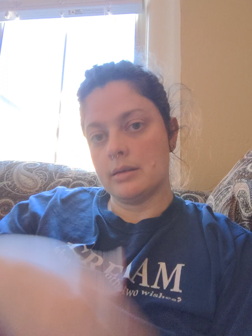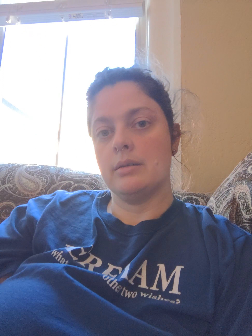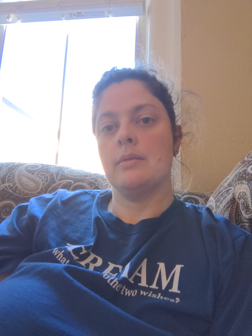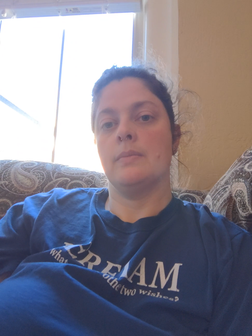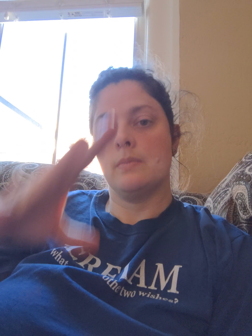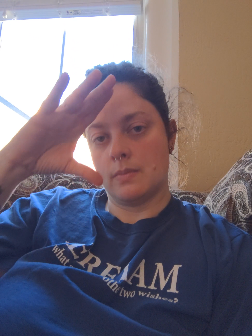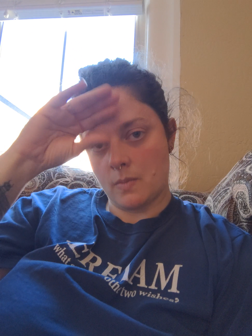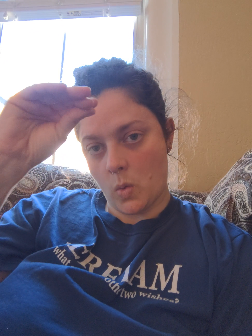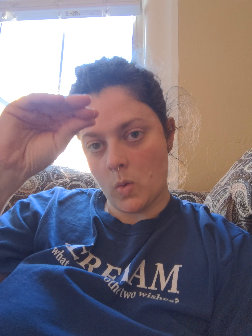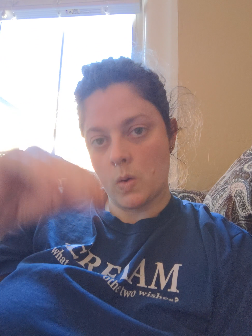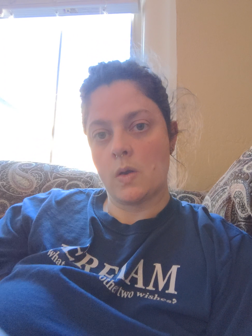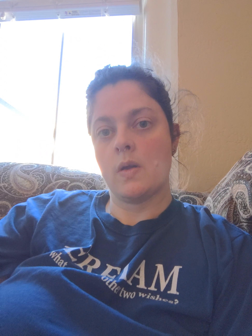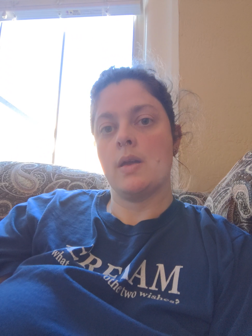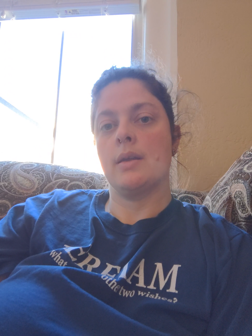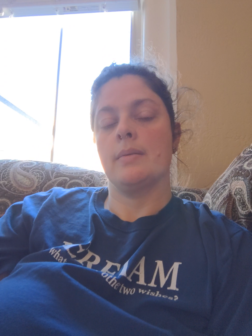boy